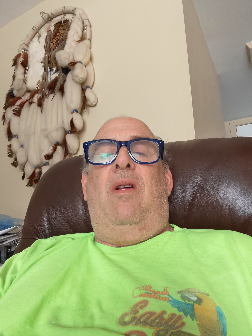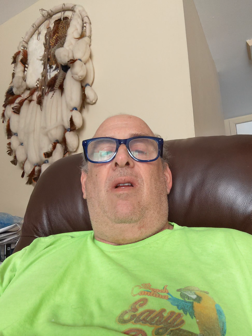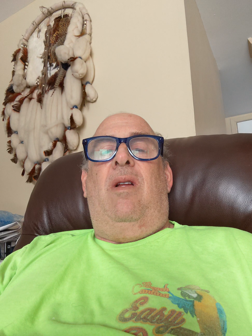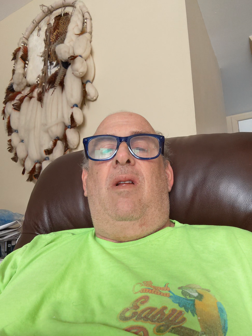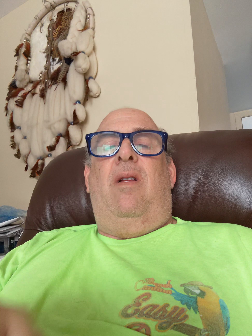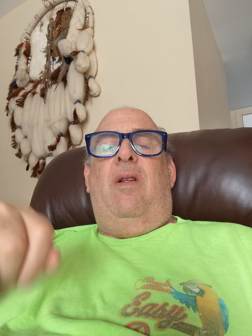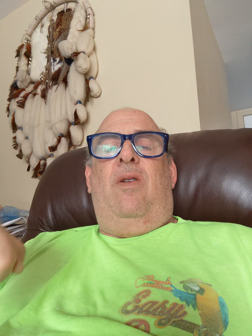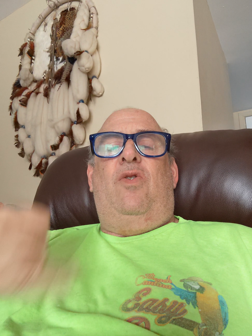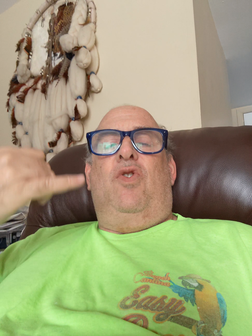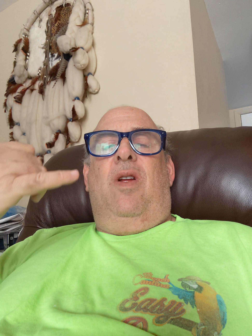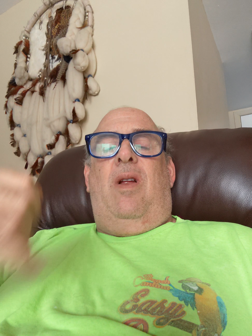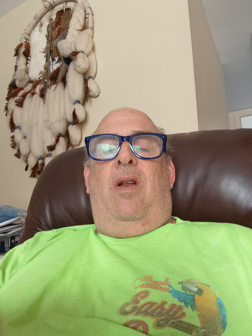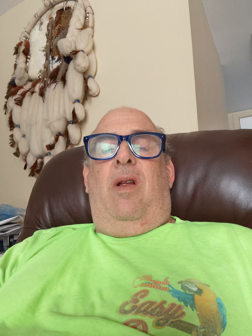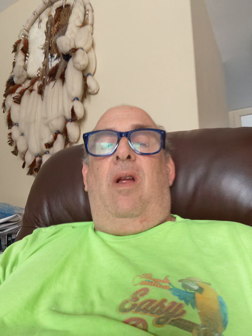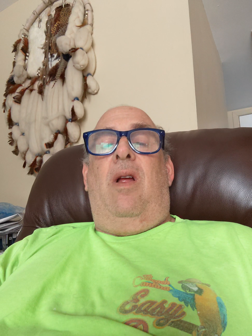jeans